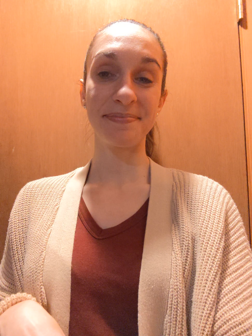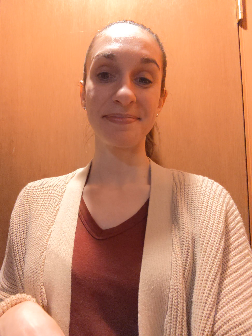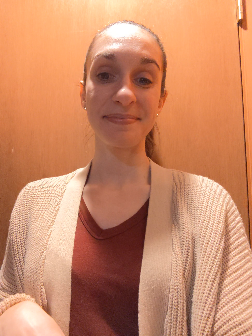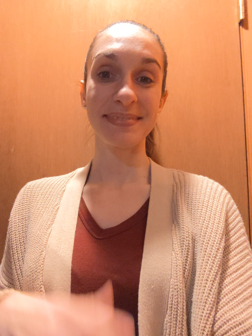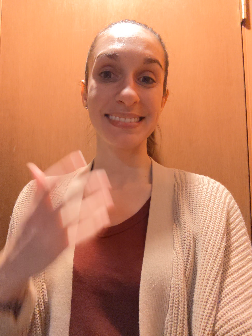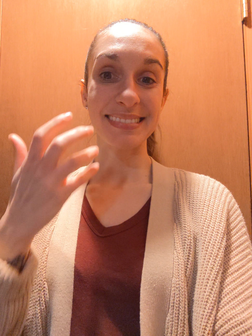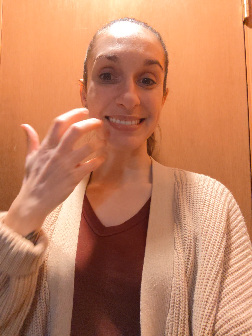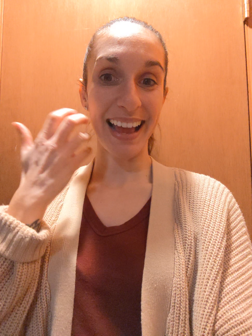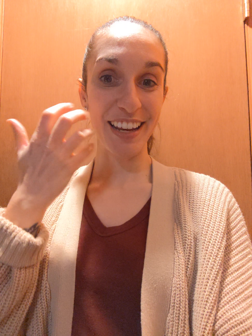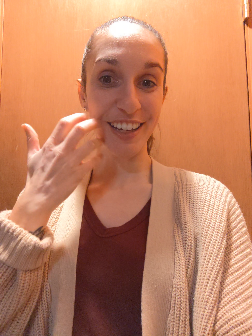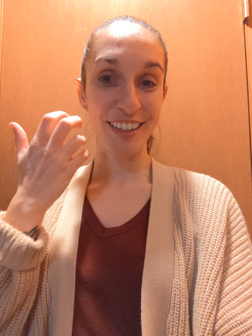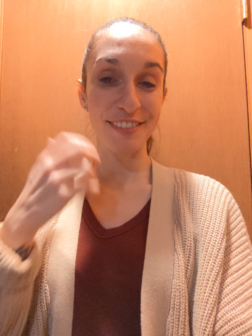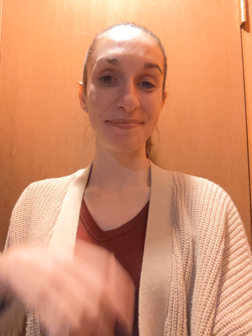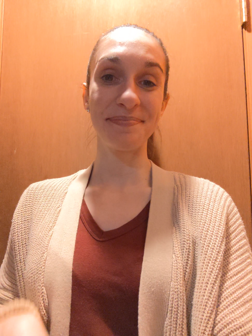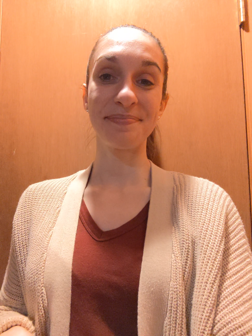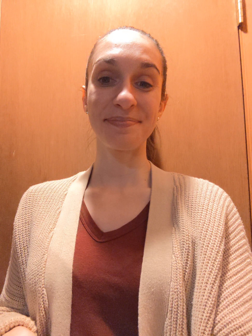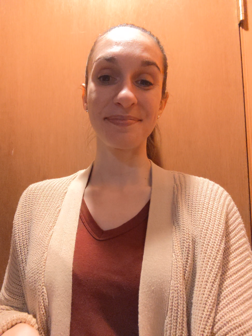tiger